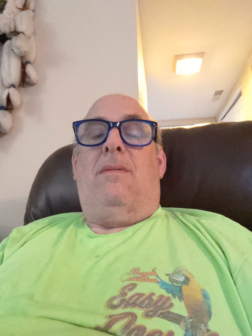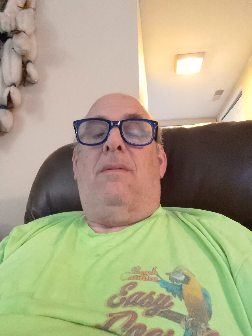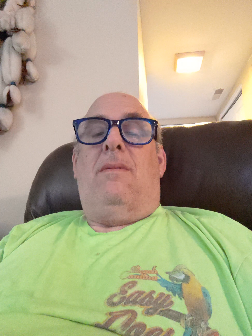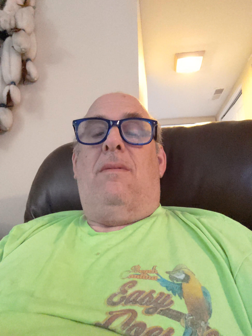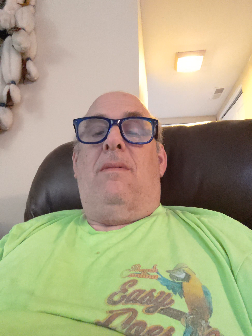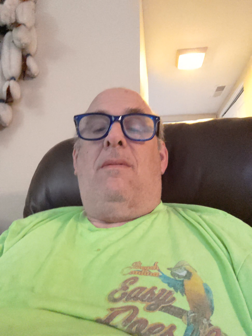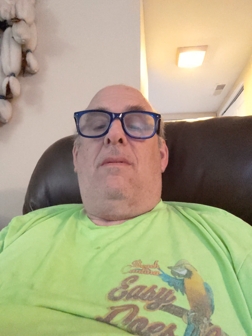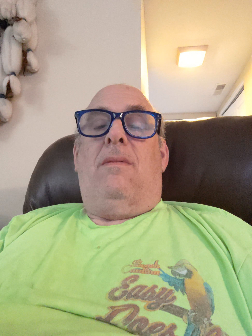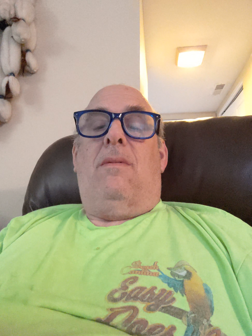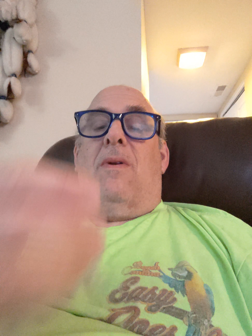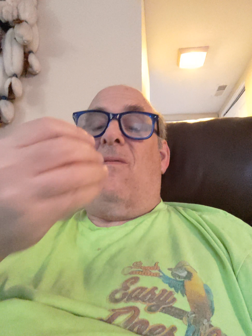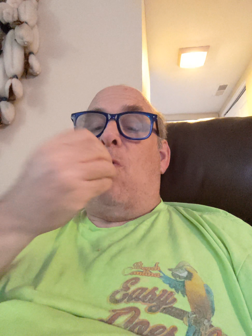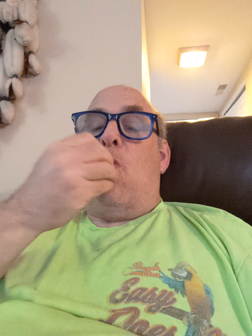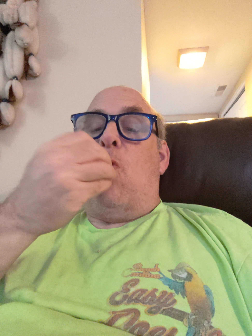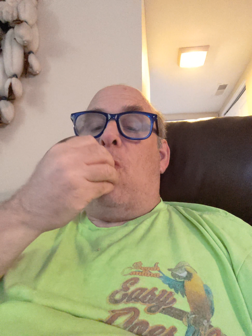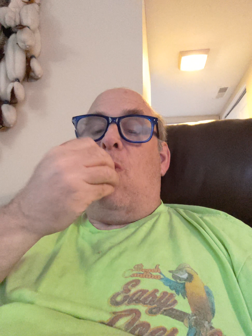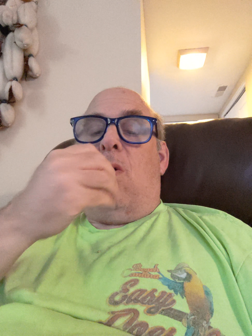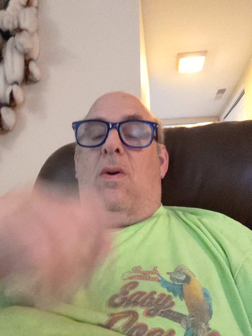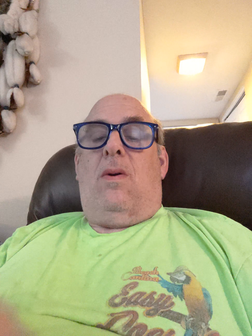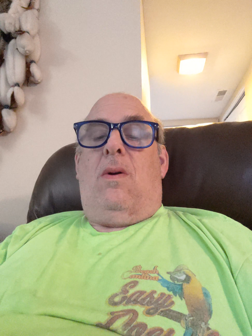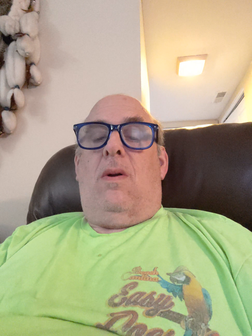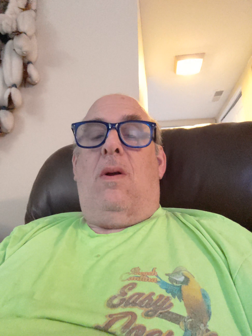food